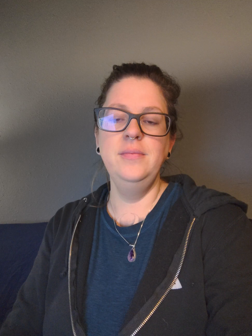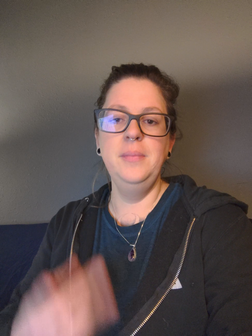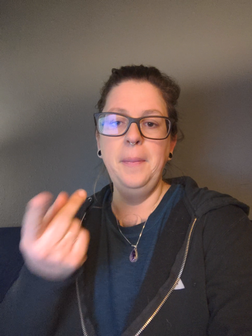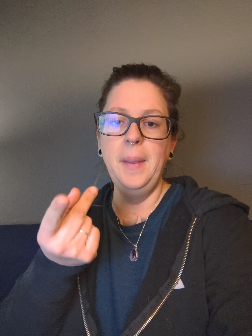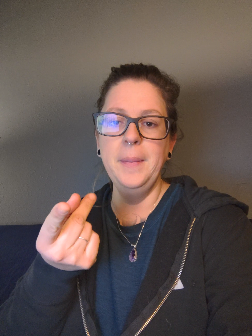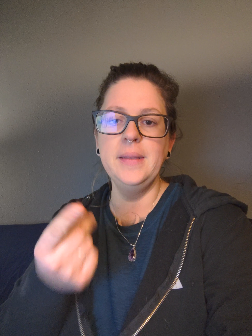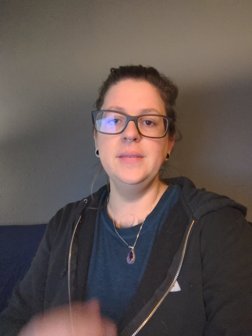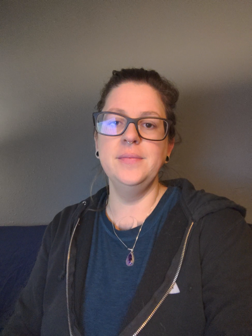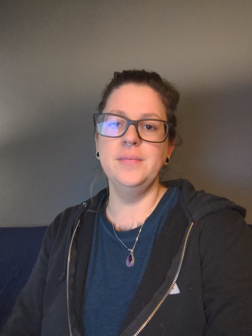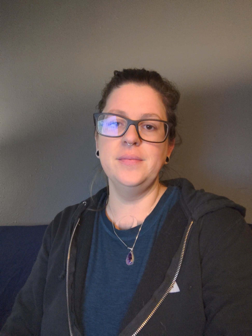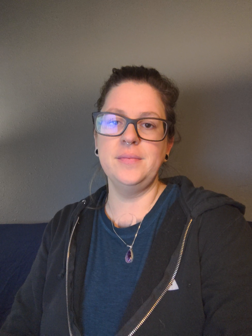puppy